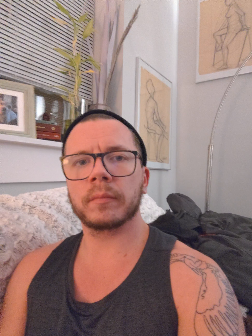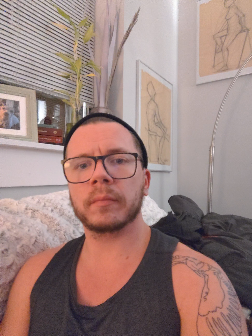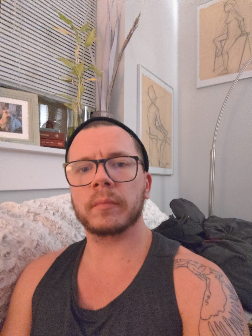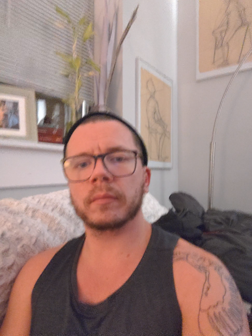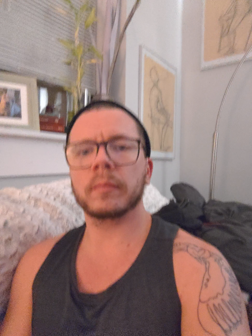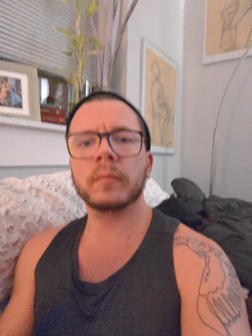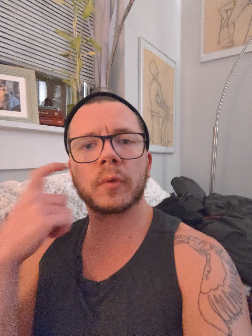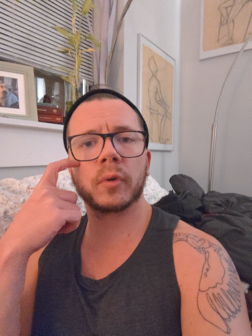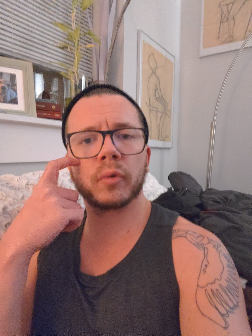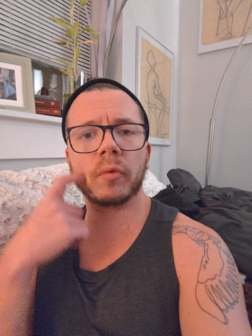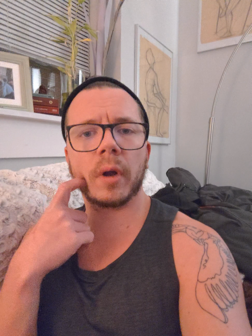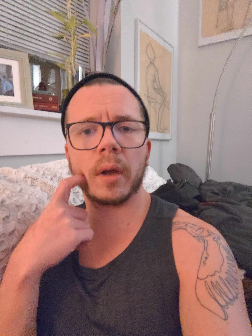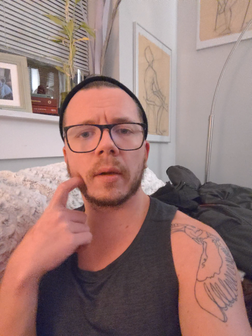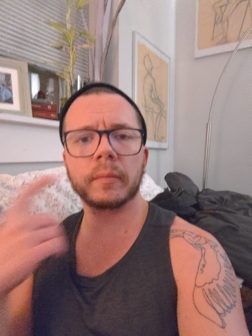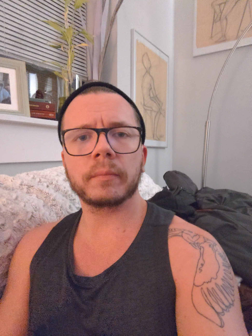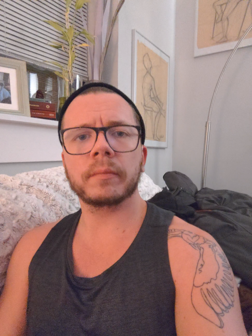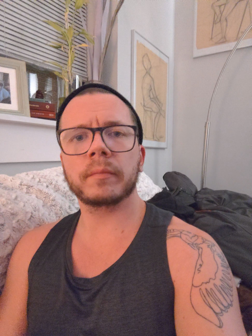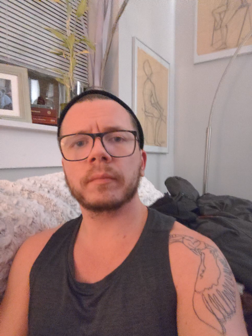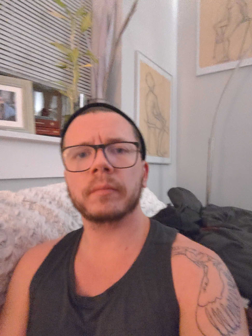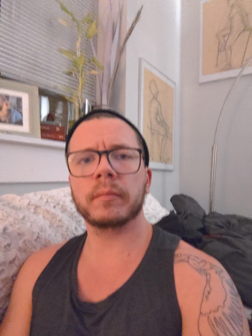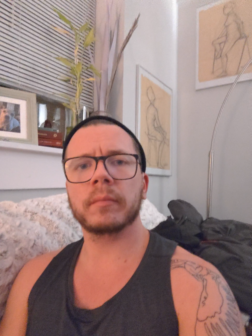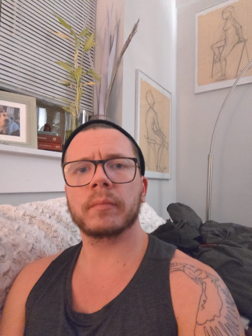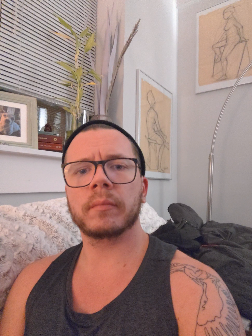cry